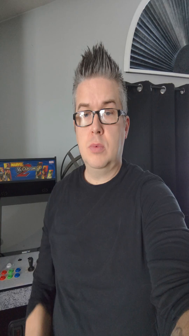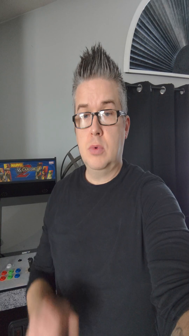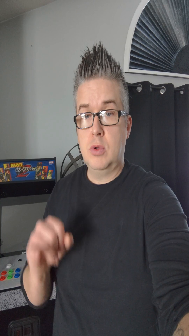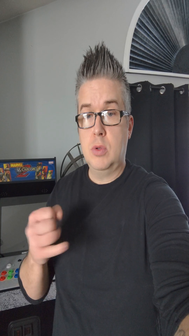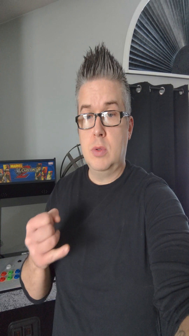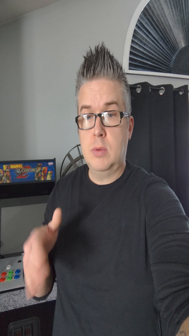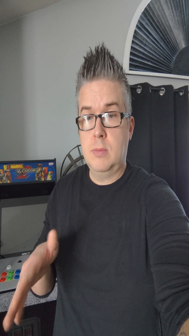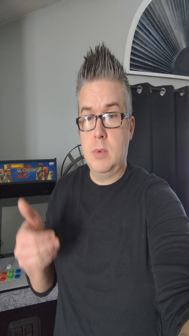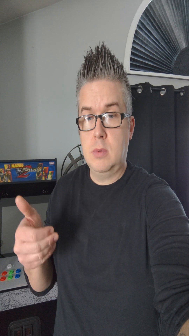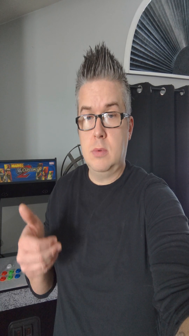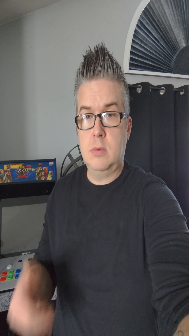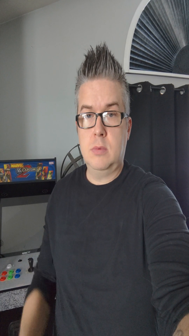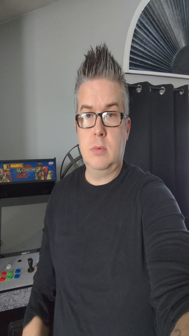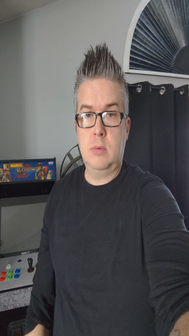jeans